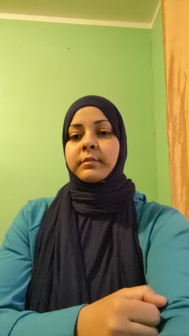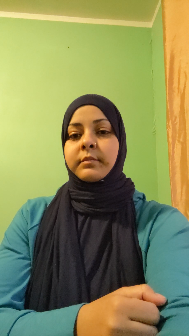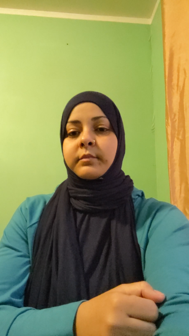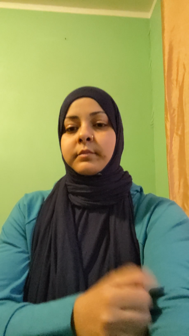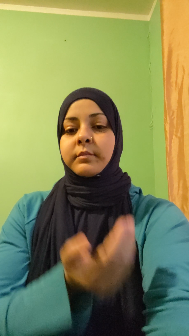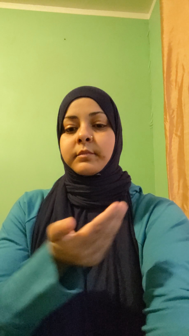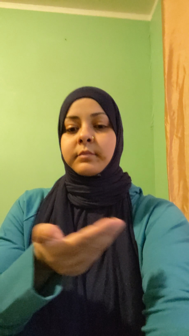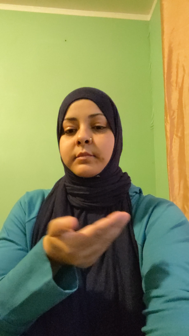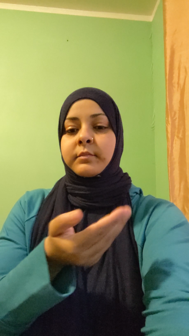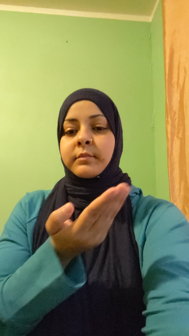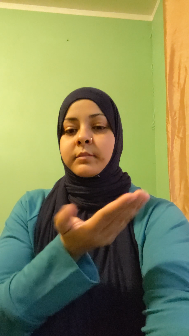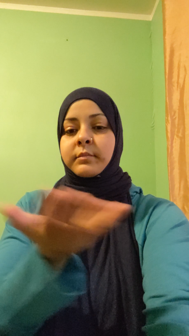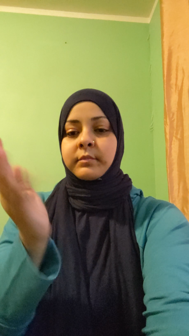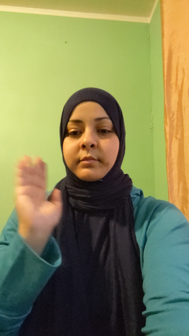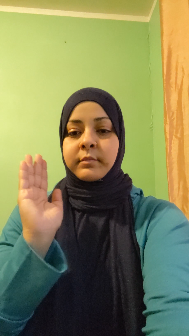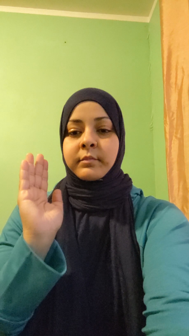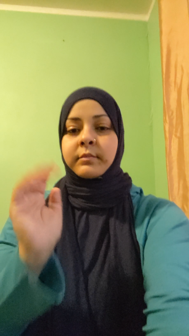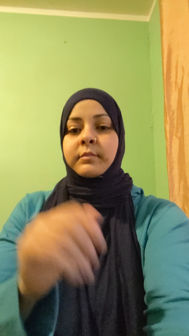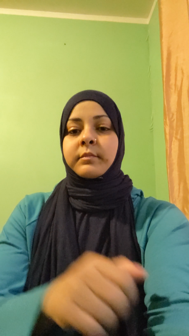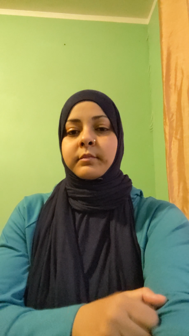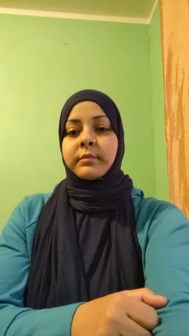crib